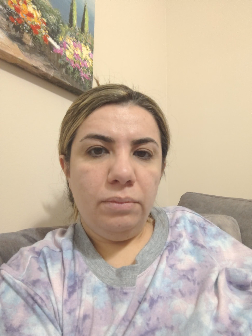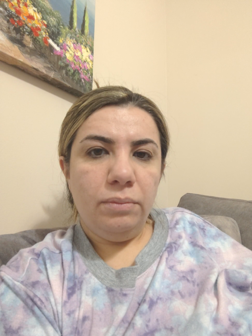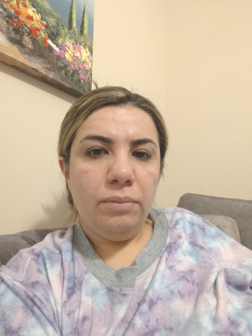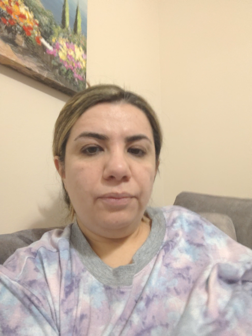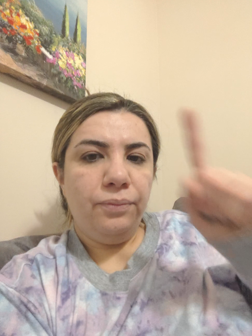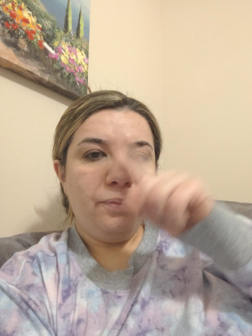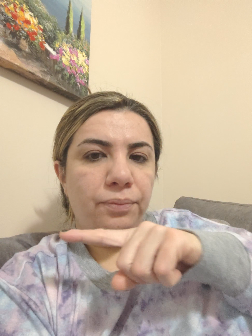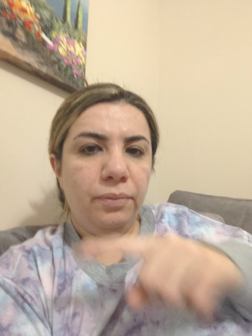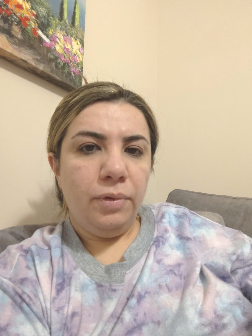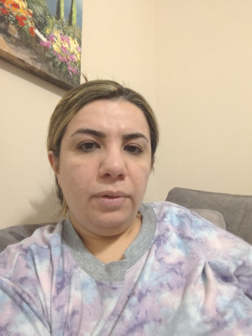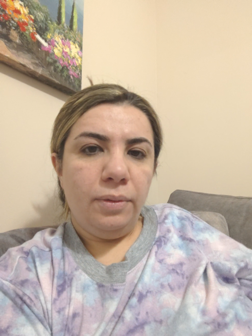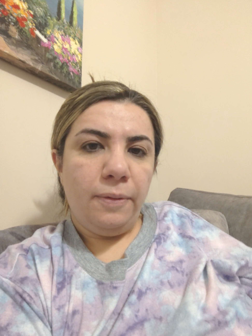mouse